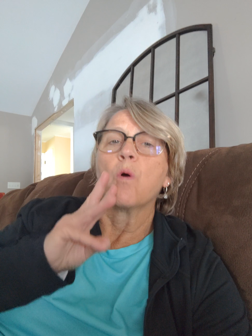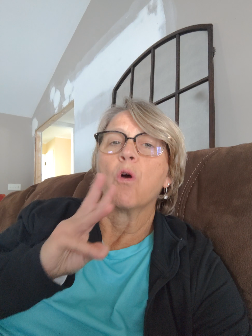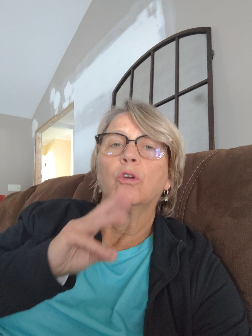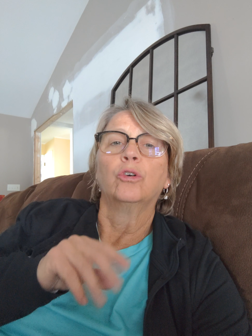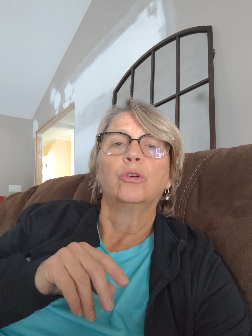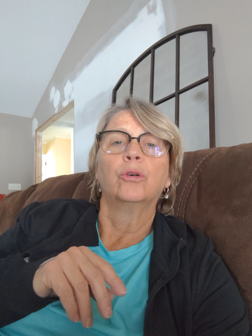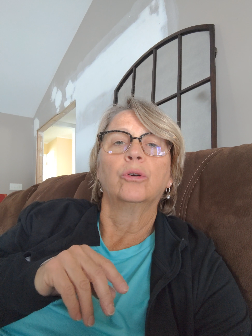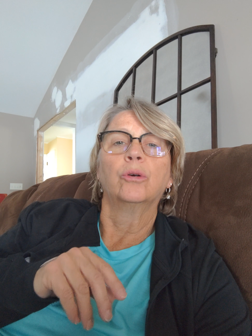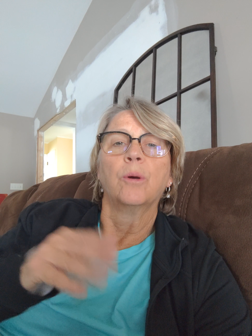water